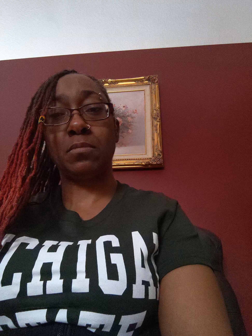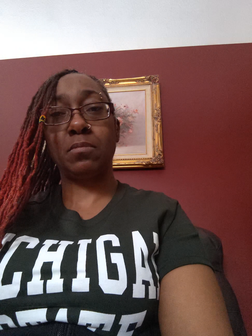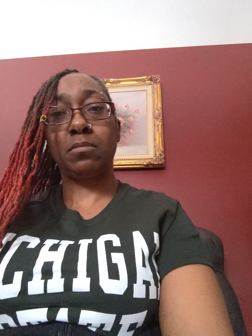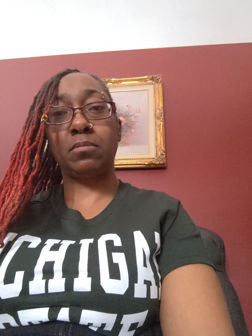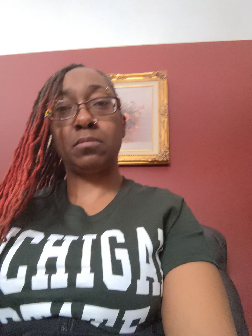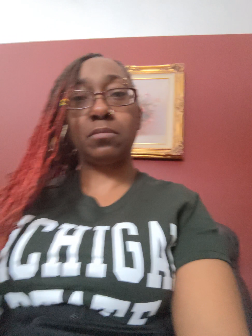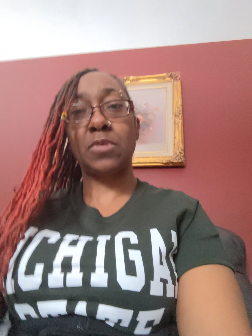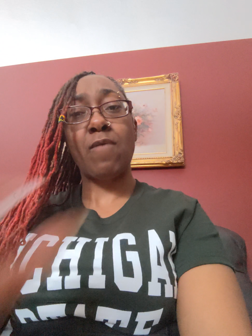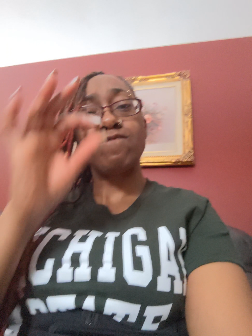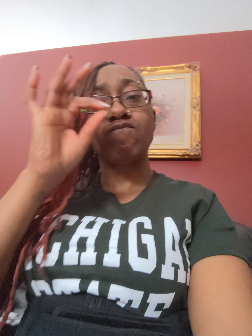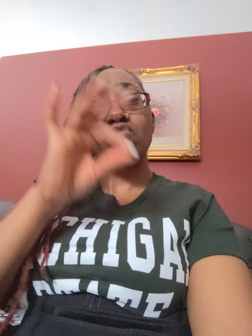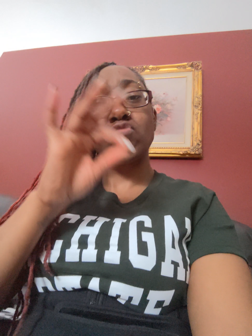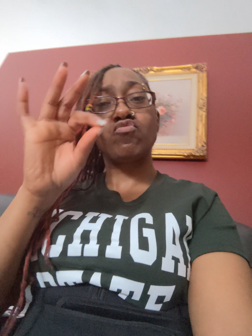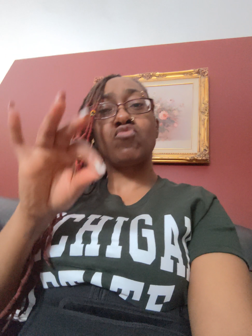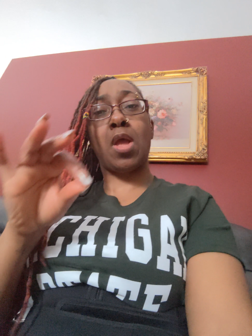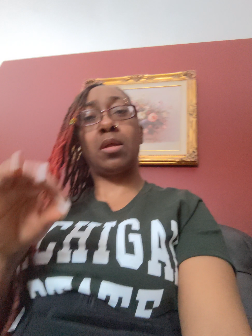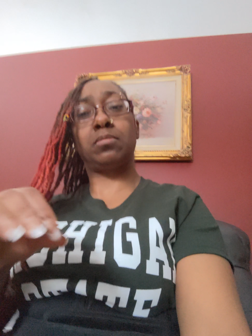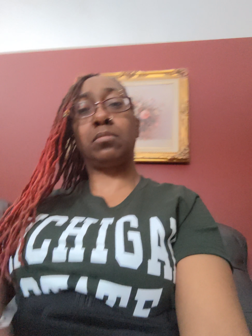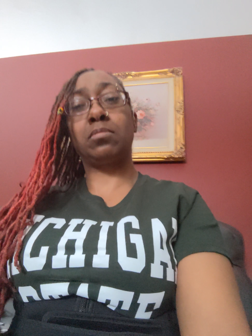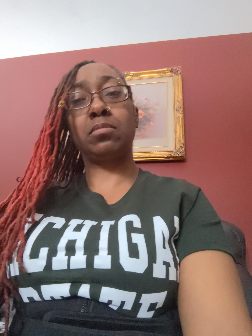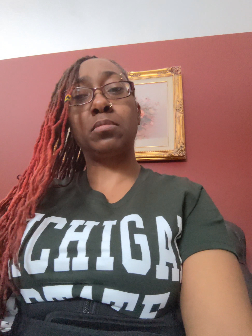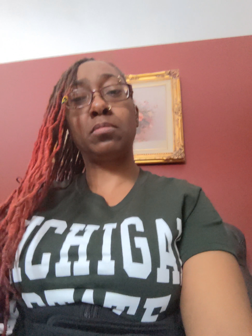french fries